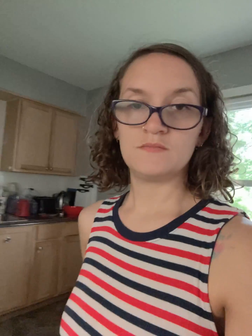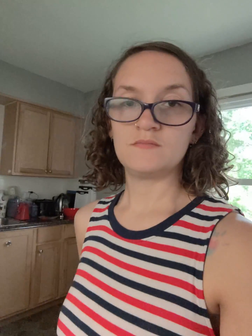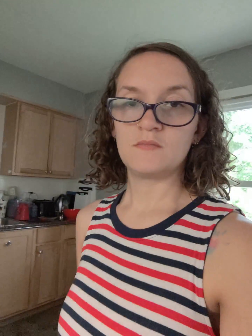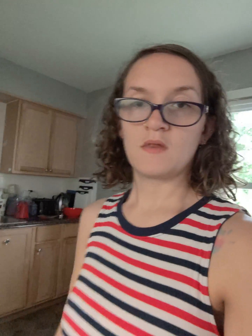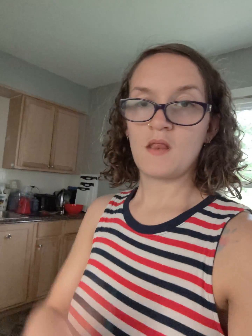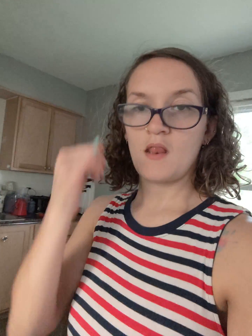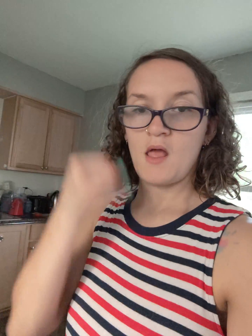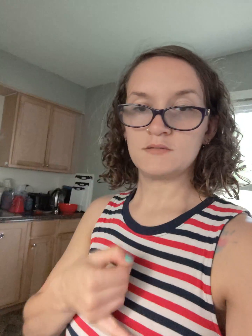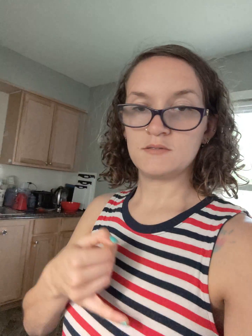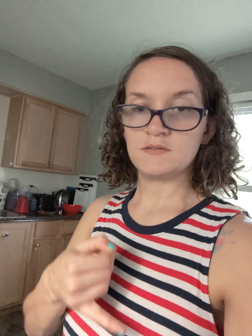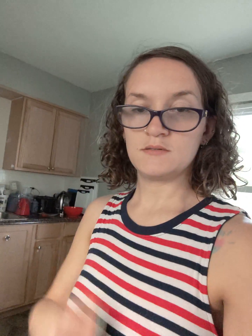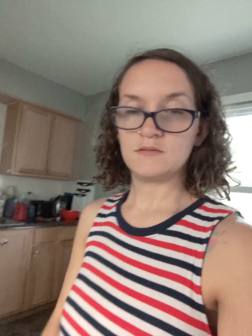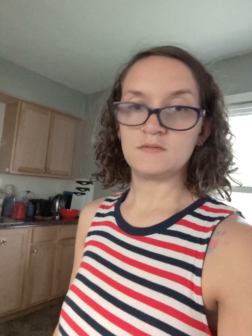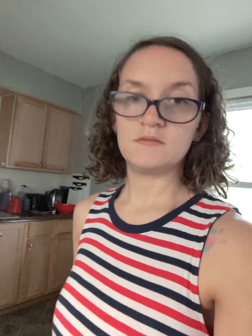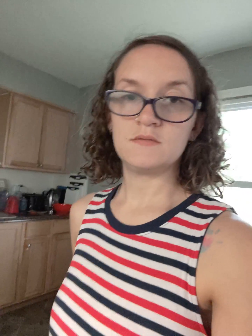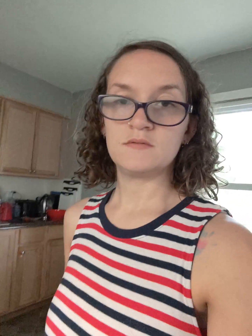last